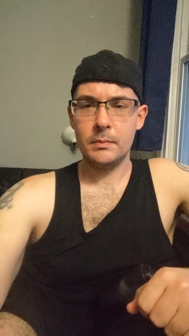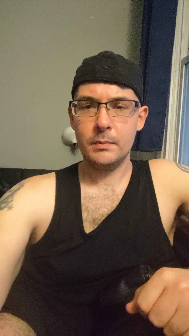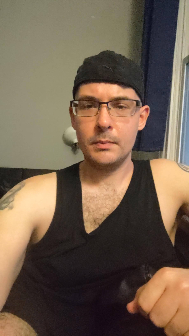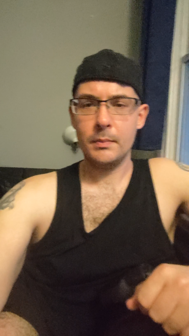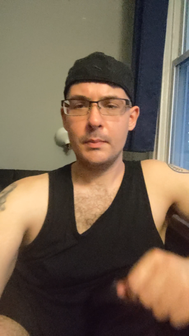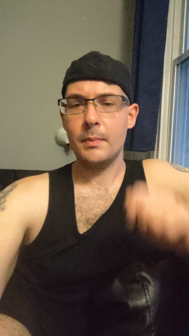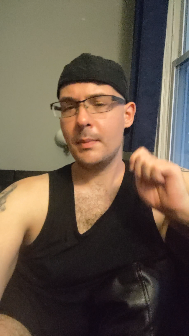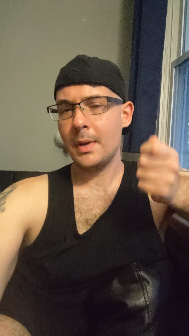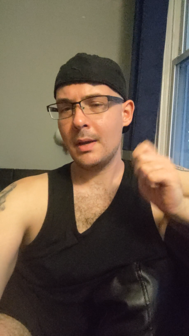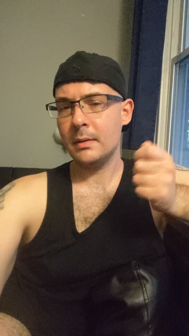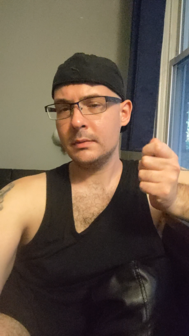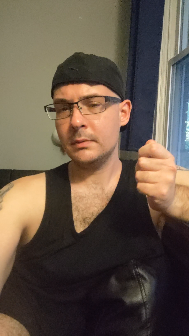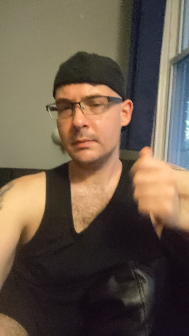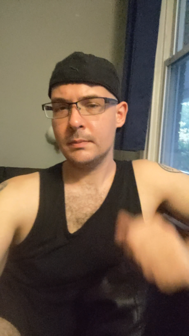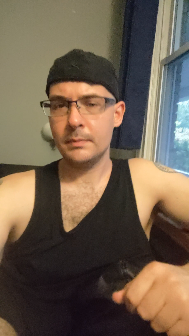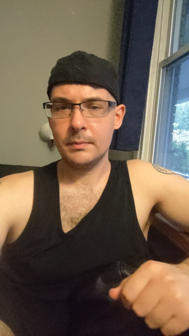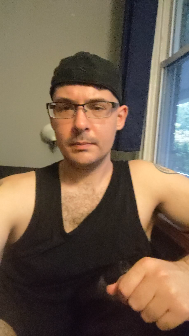bat